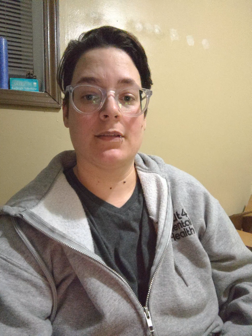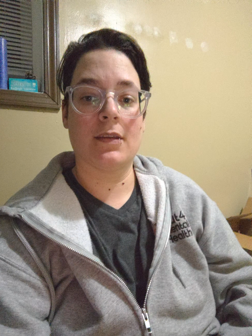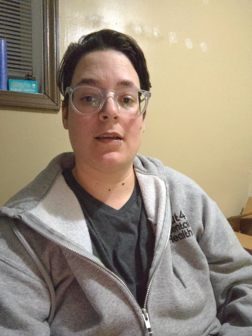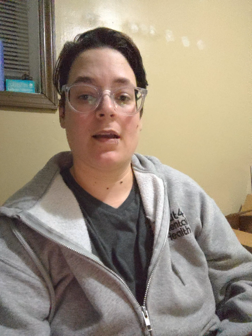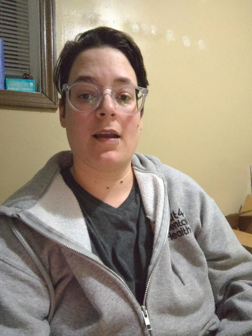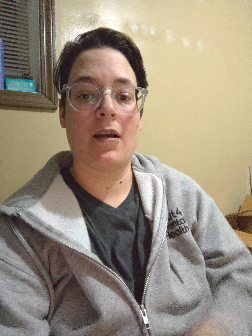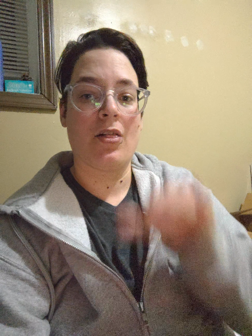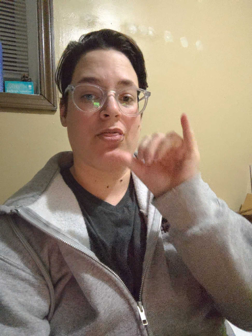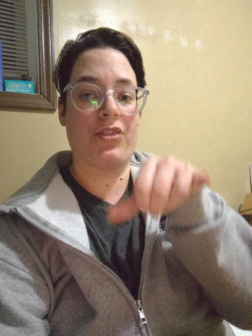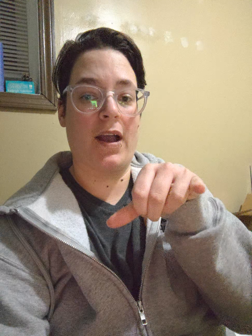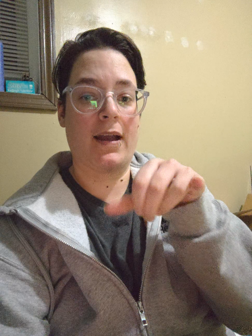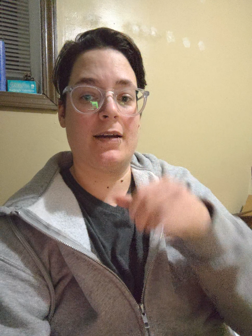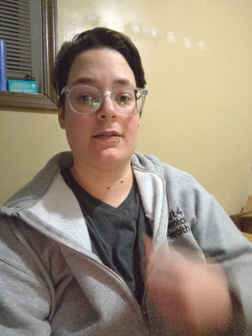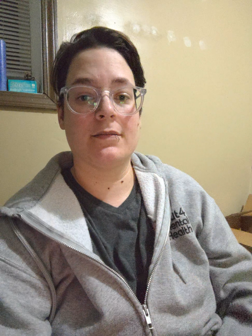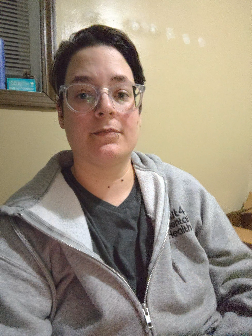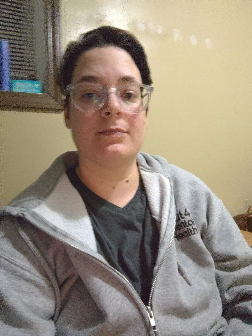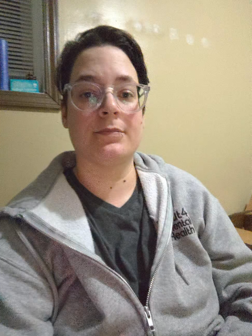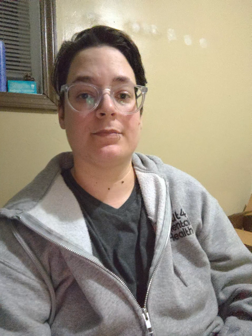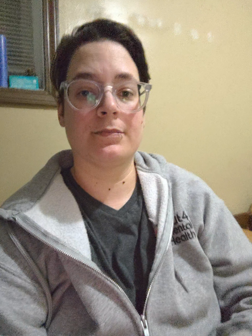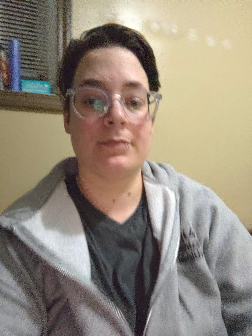that